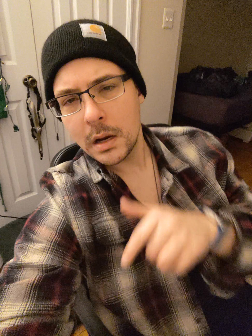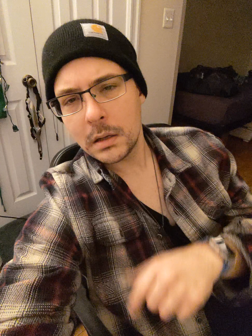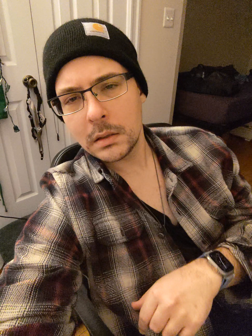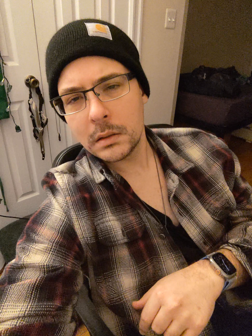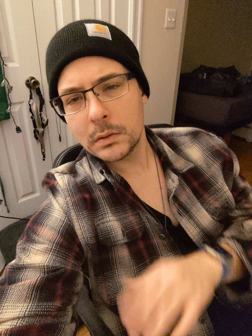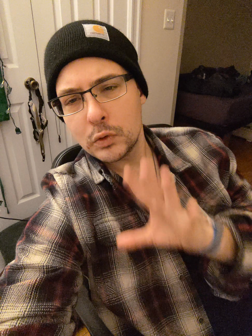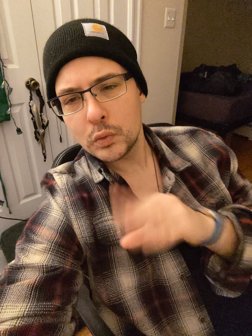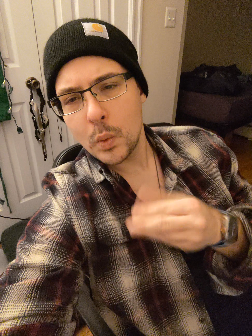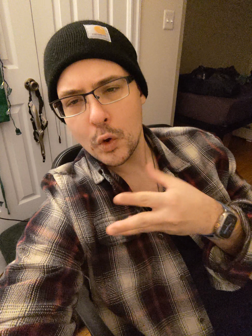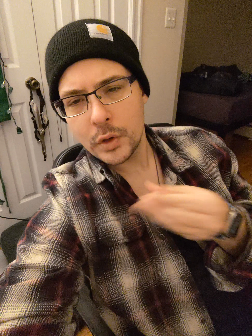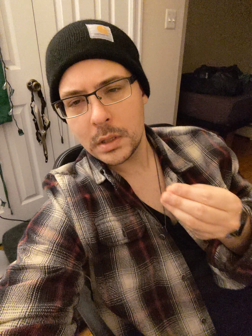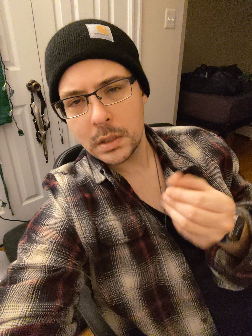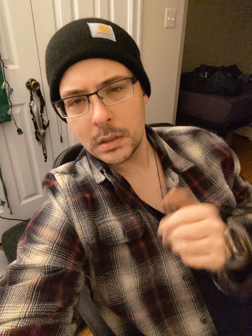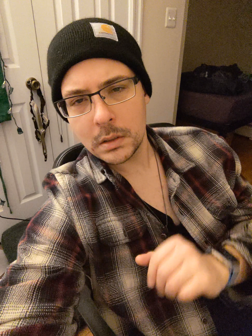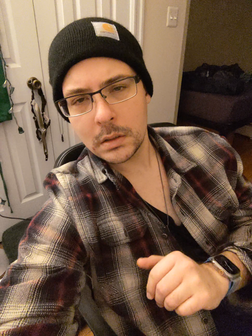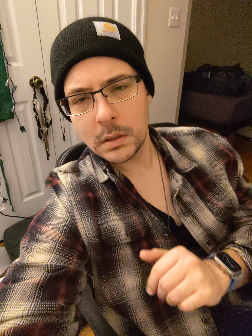story